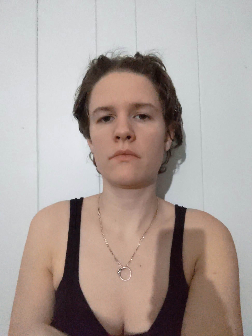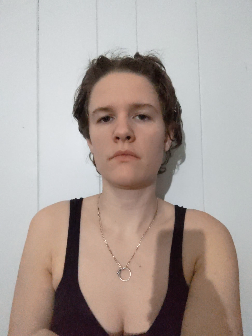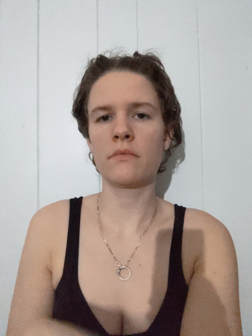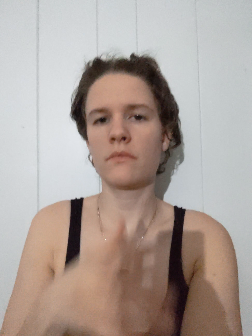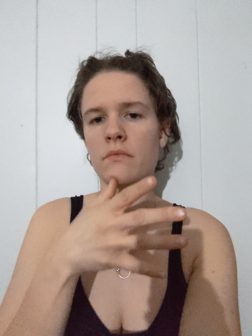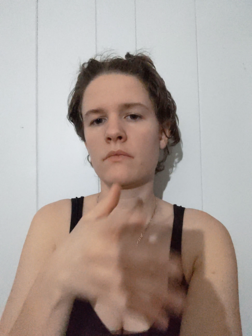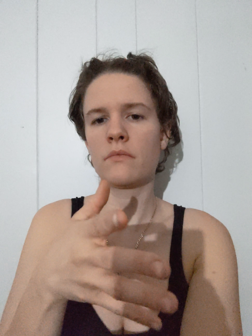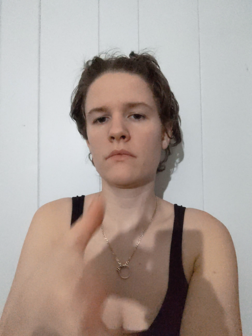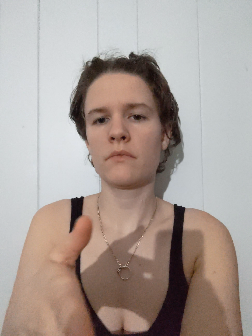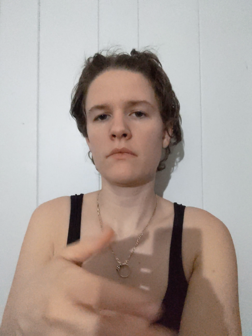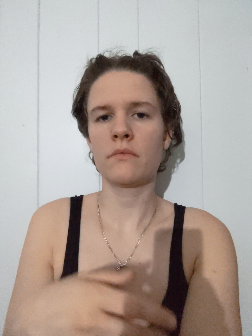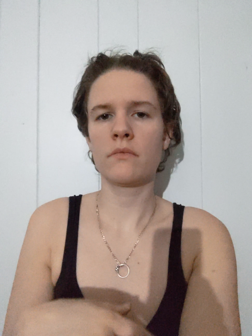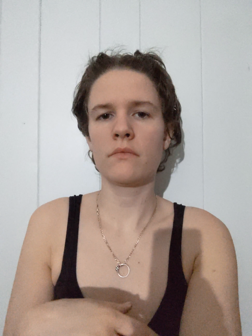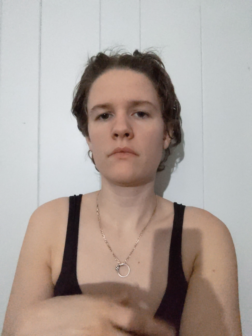grandma